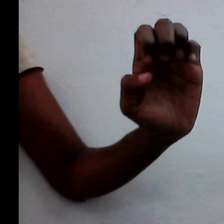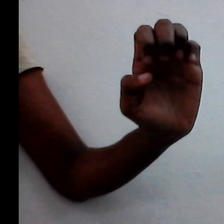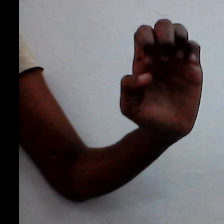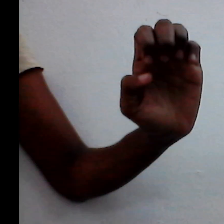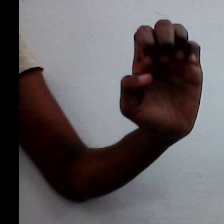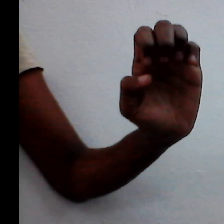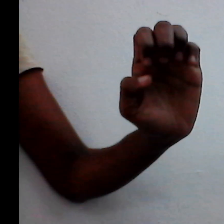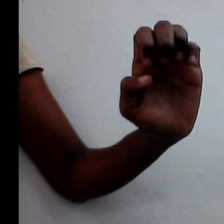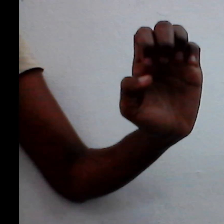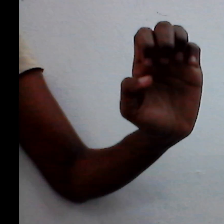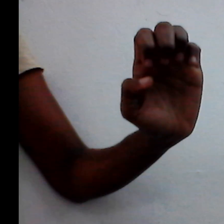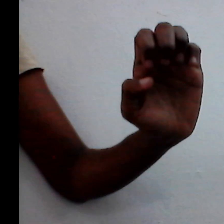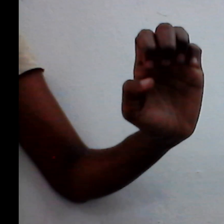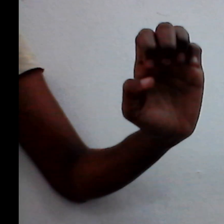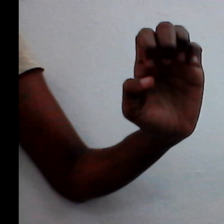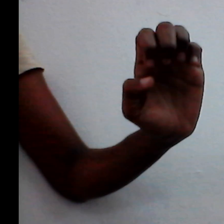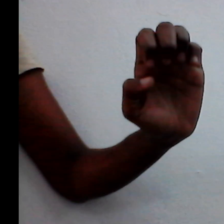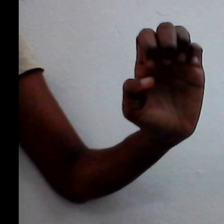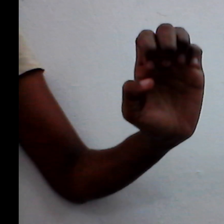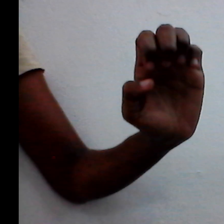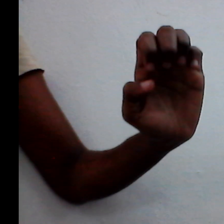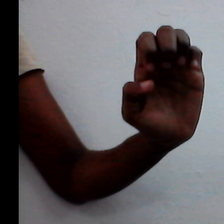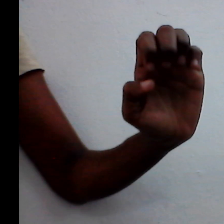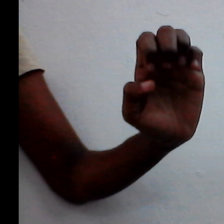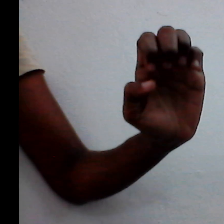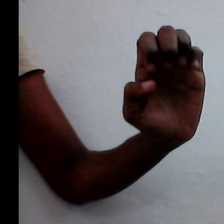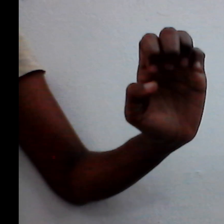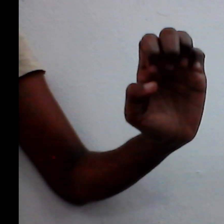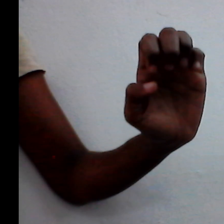ഇ